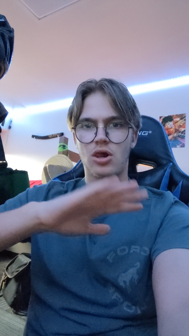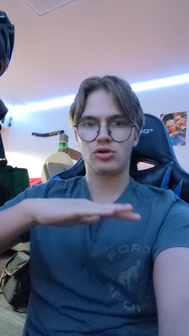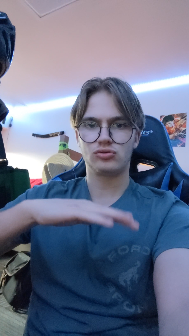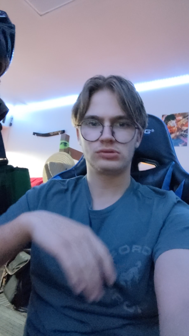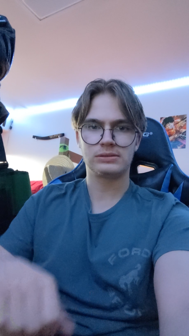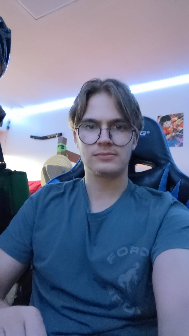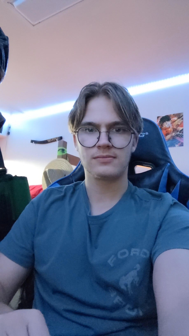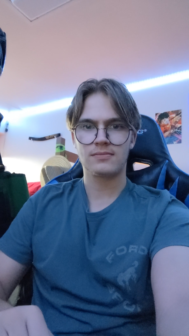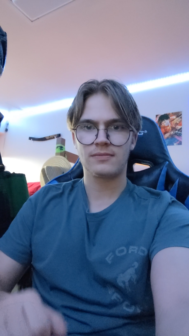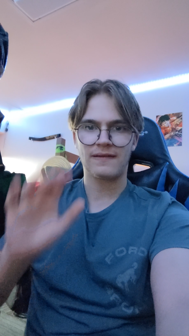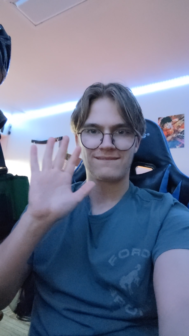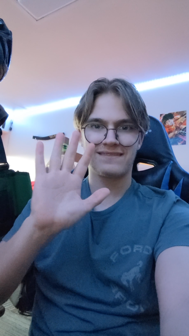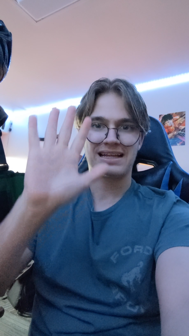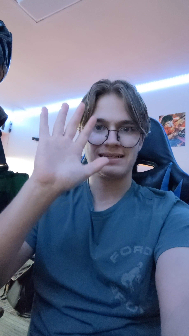give me five